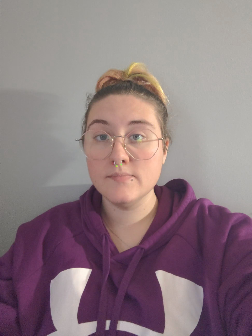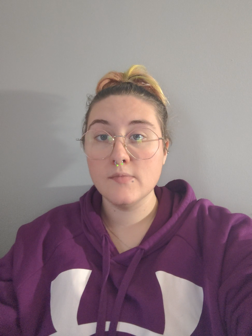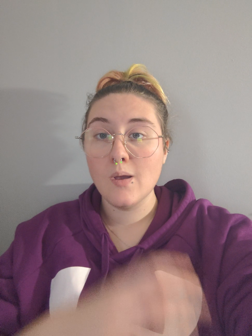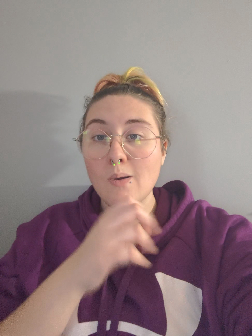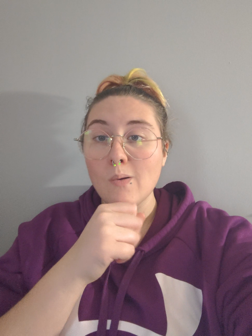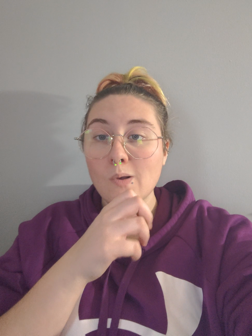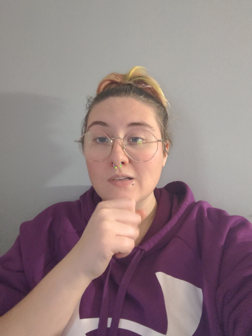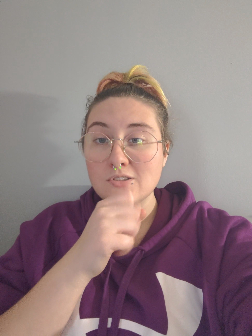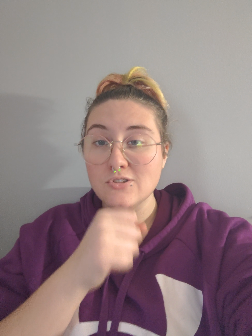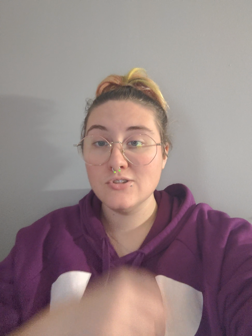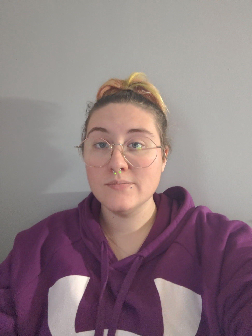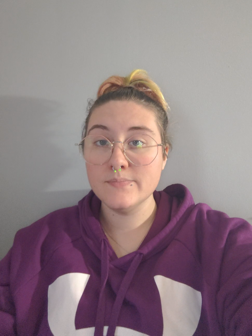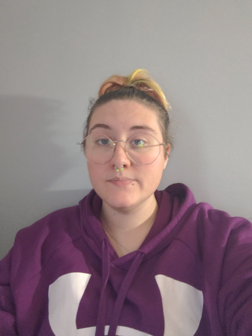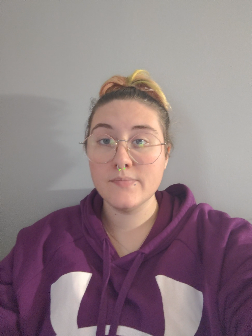orange